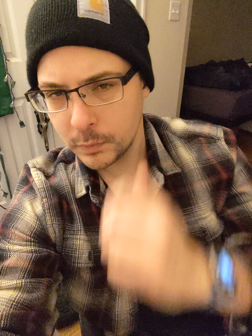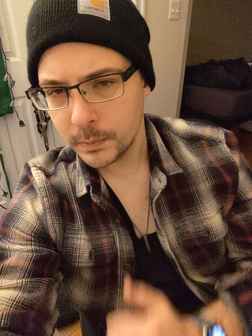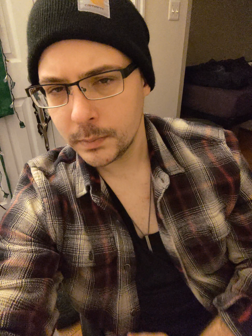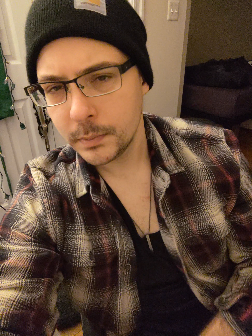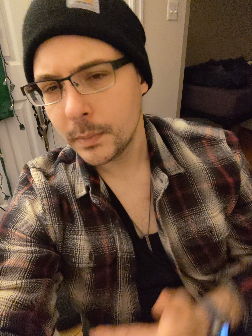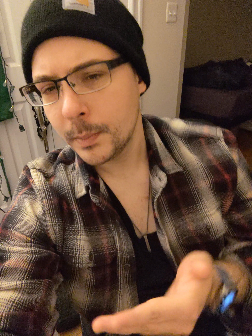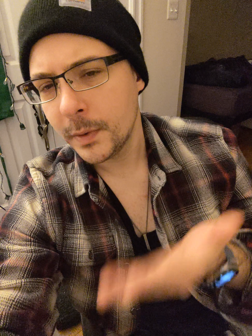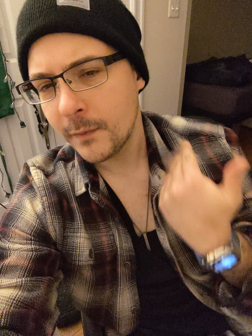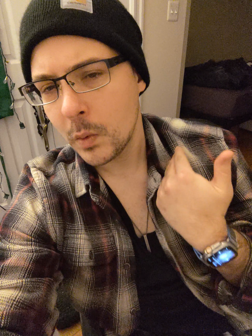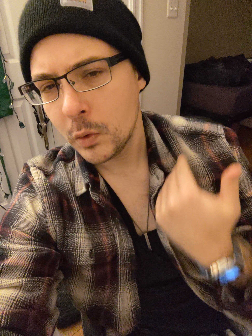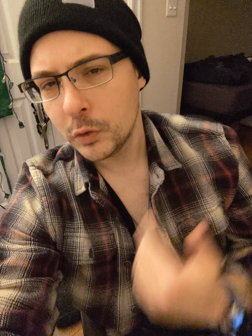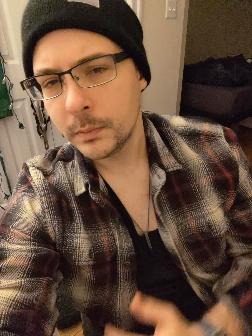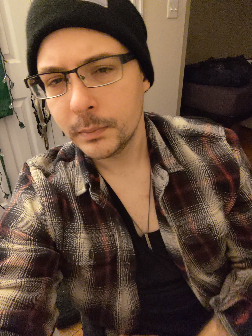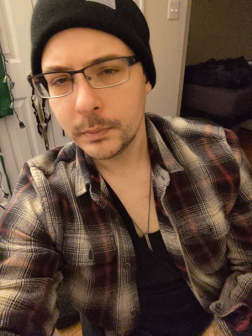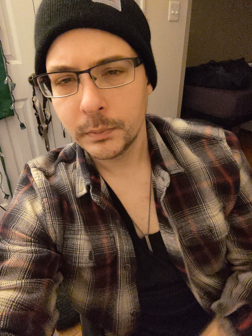before